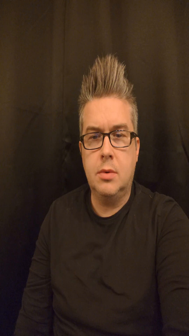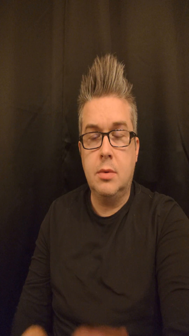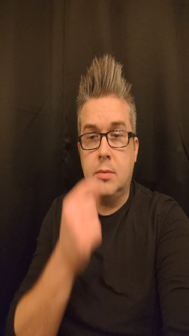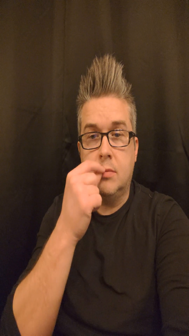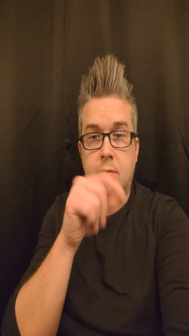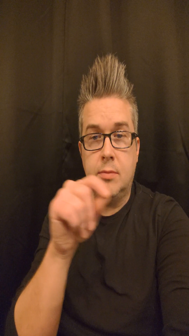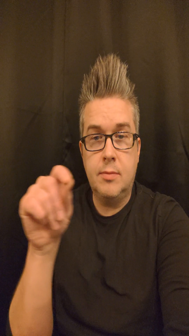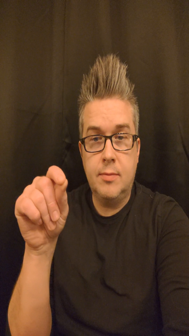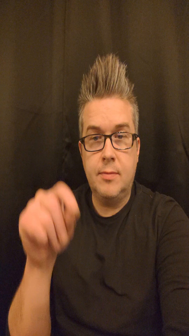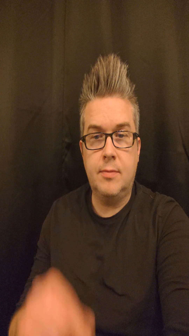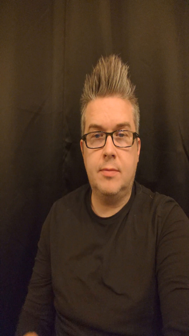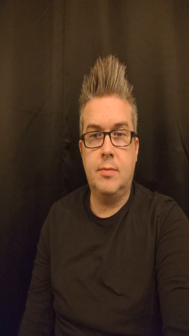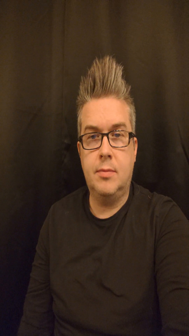pencil